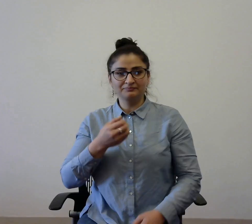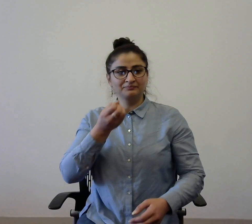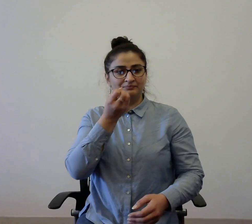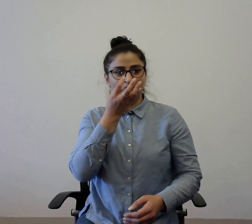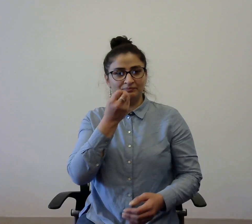bakı